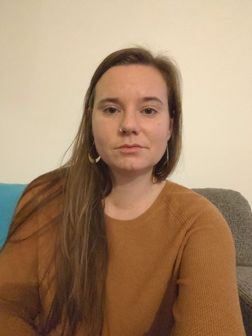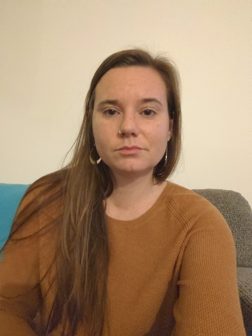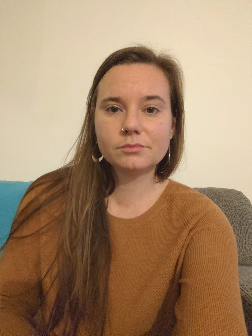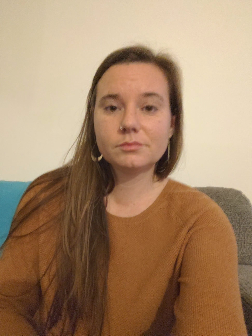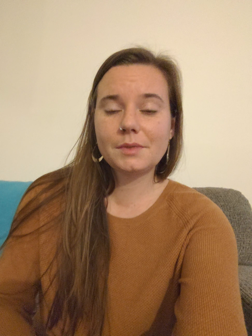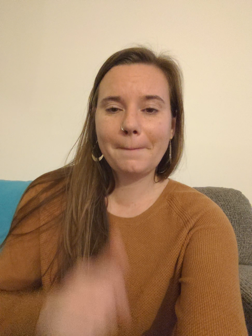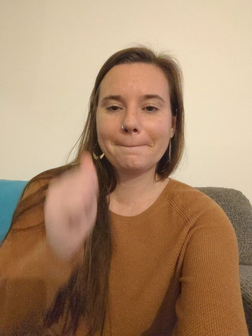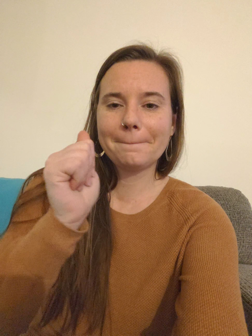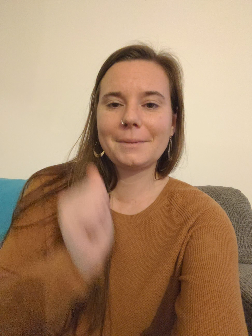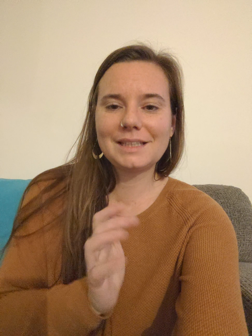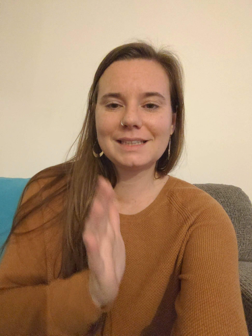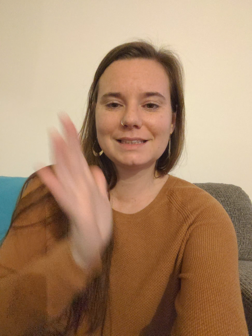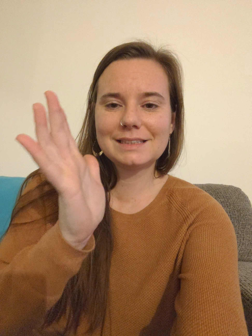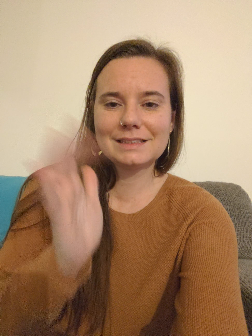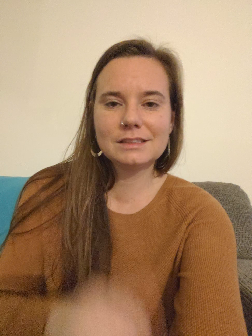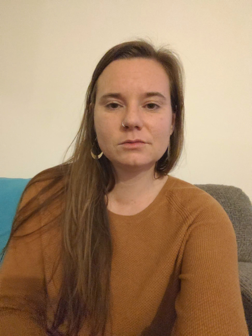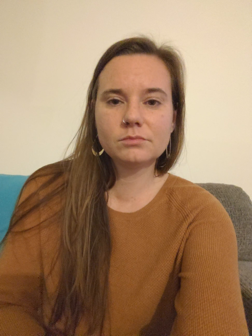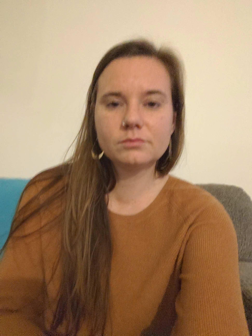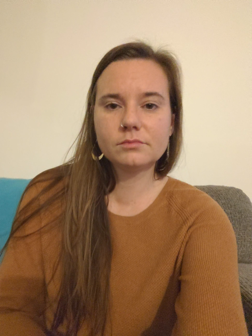mitten